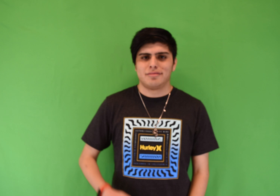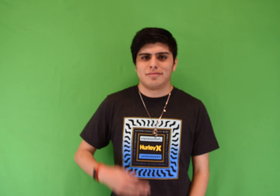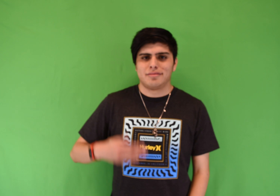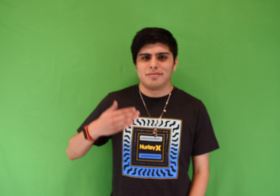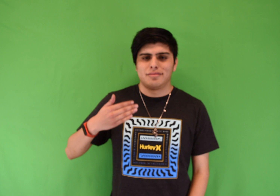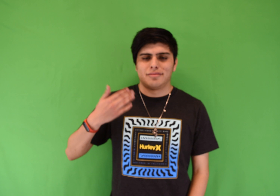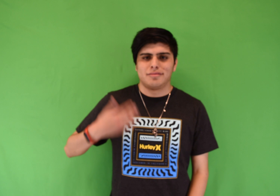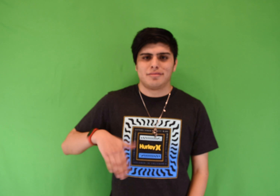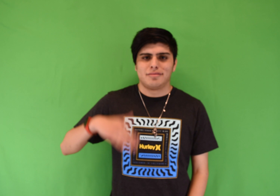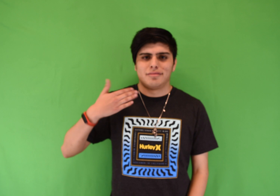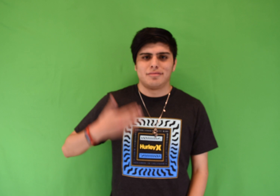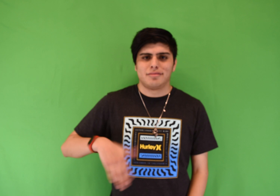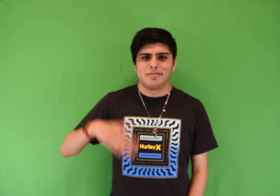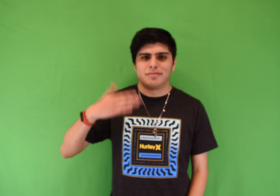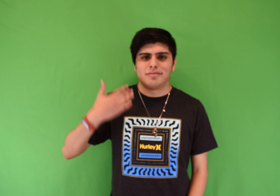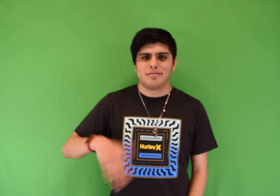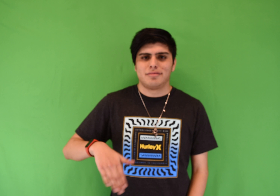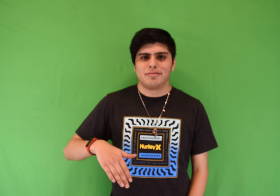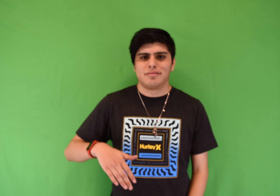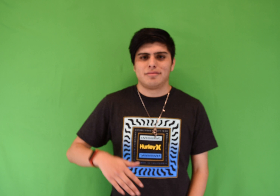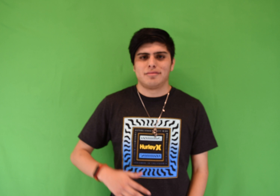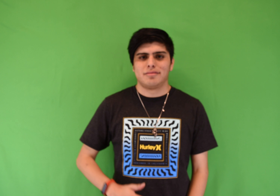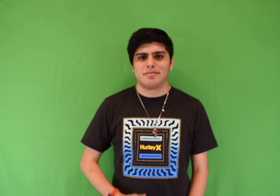baño